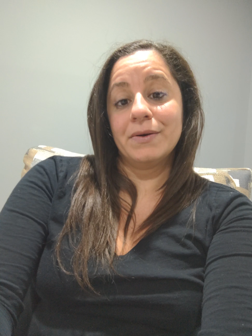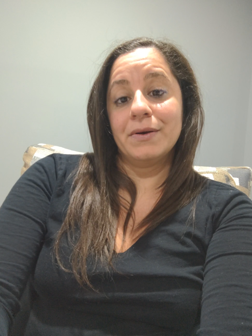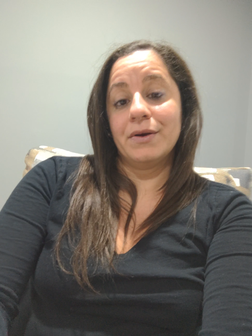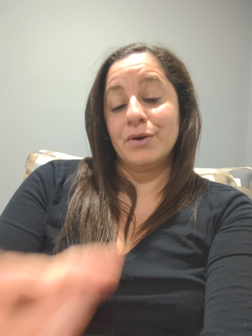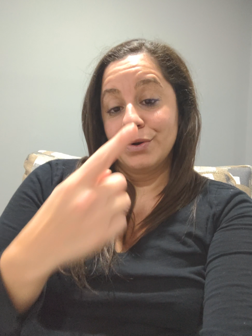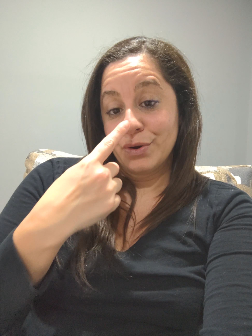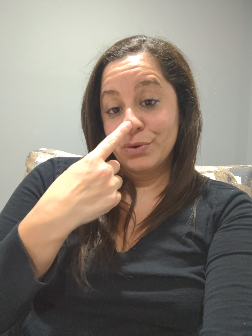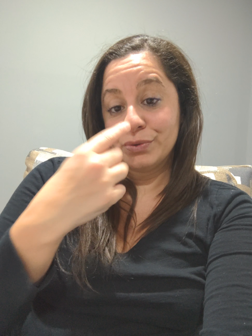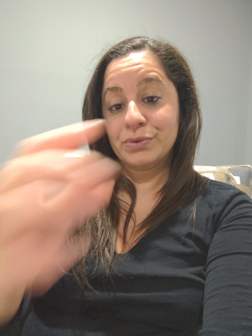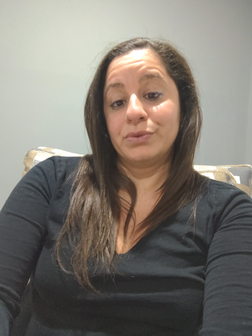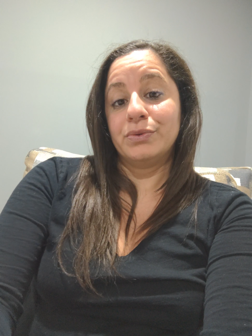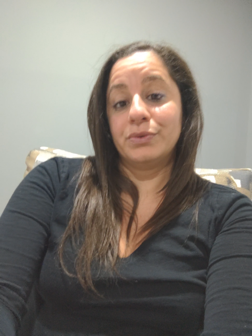nose